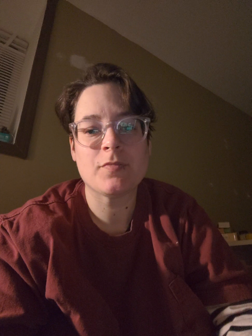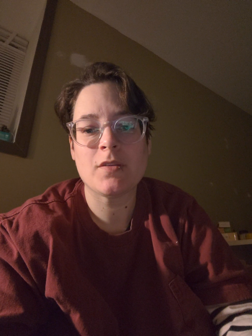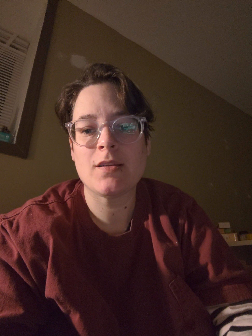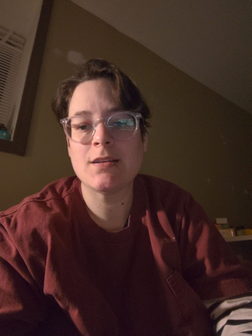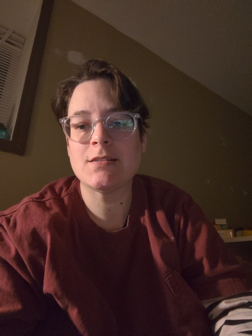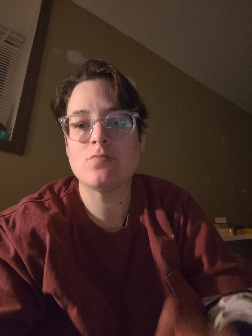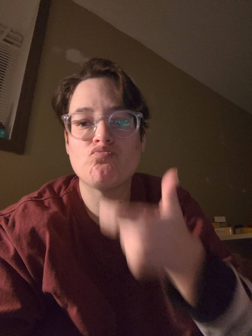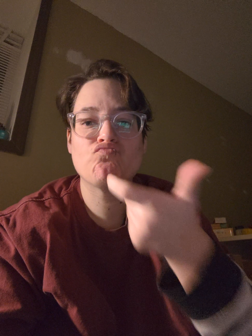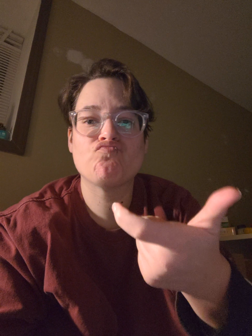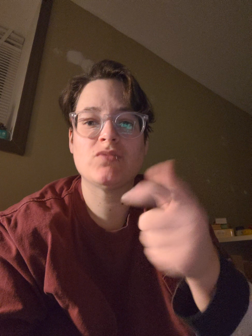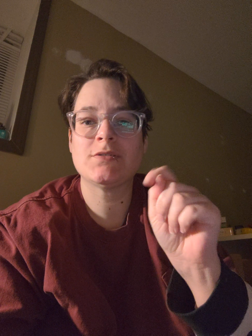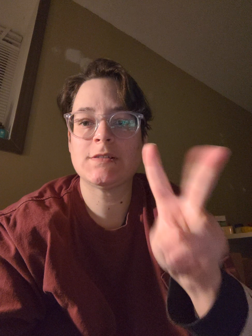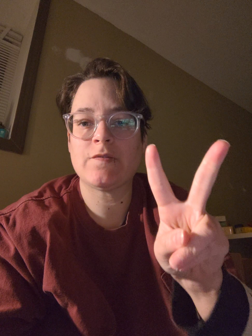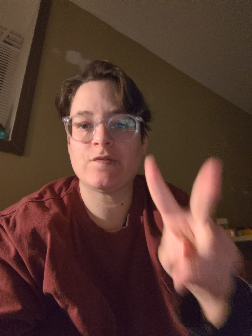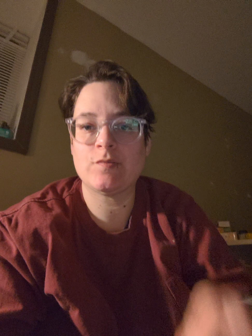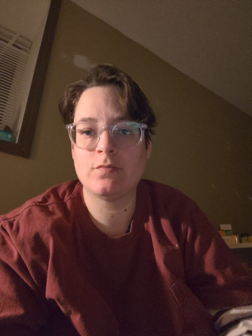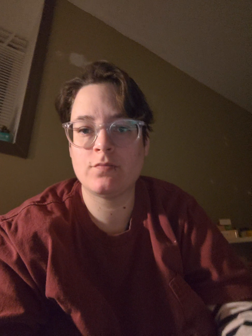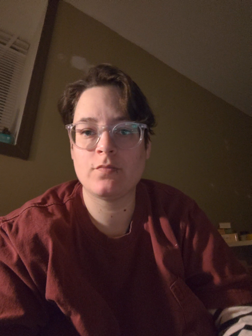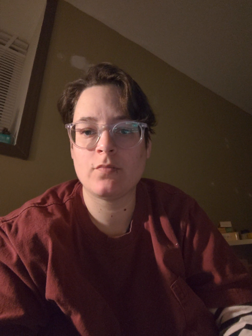TV